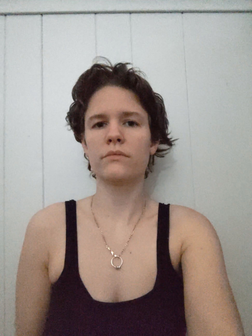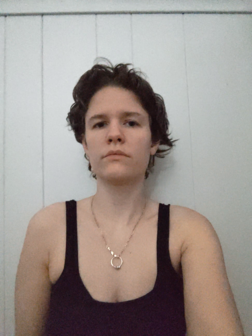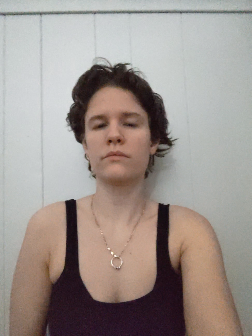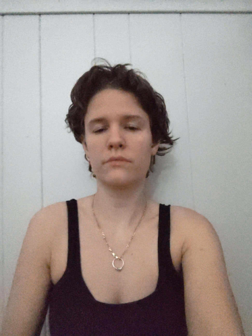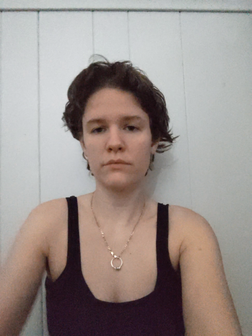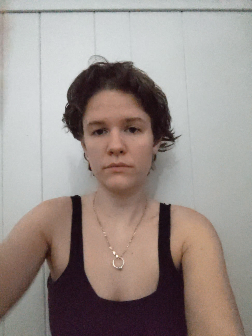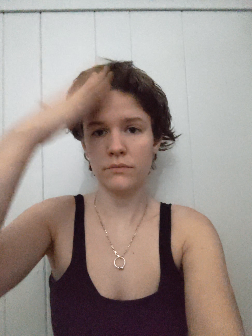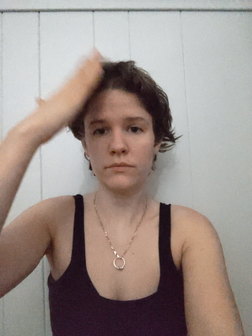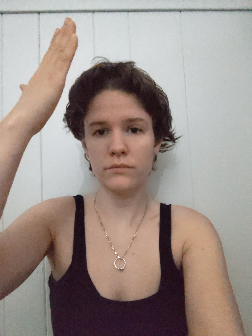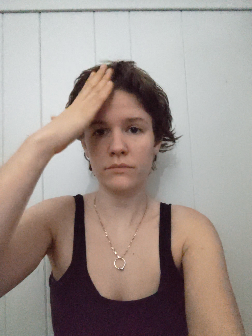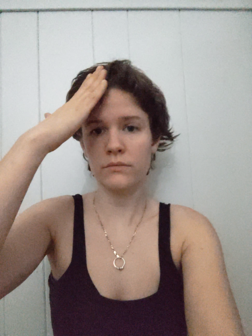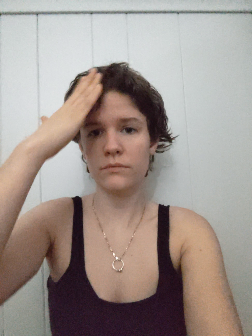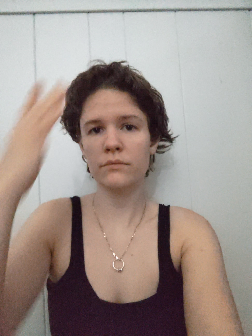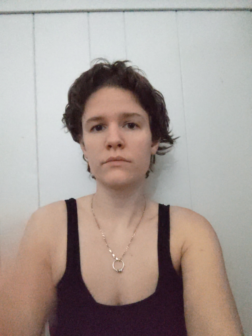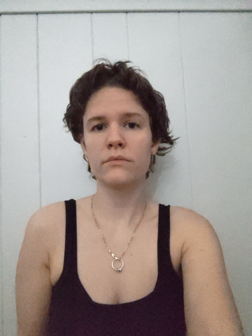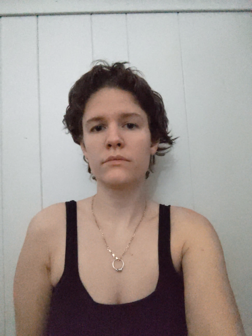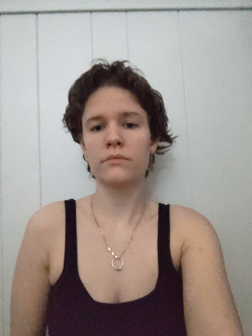hat